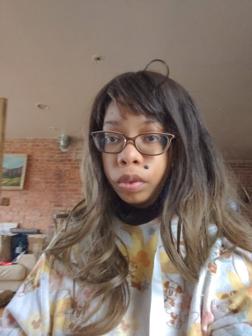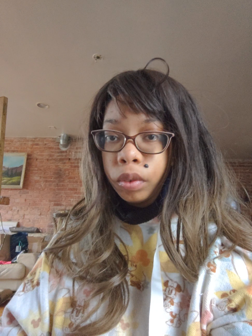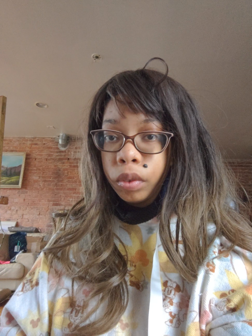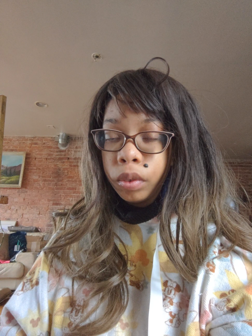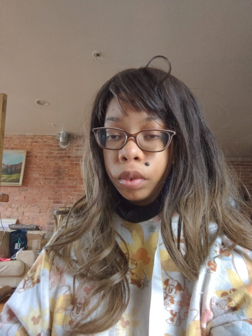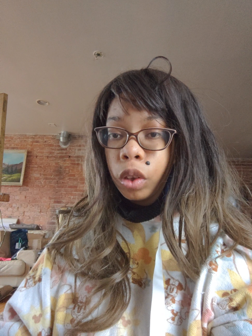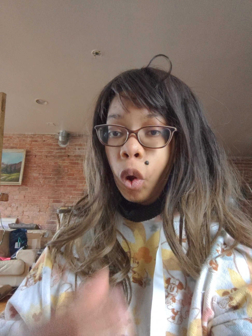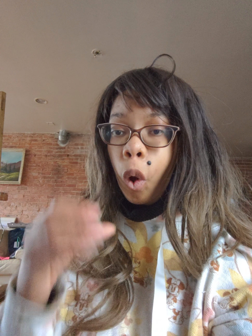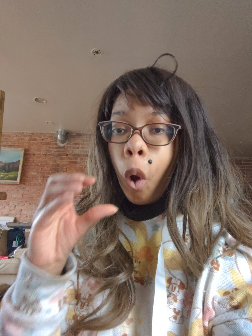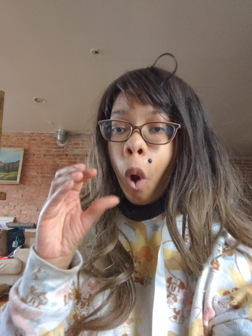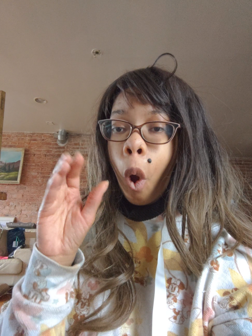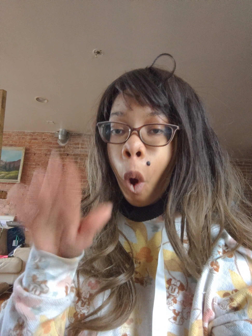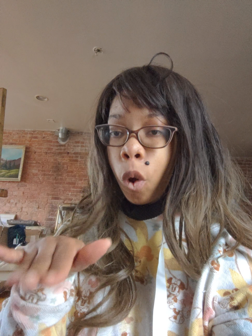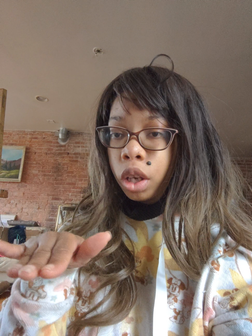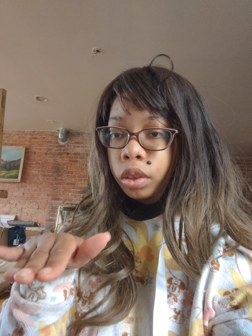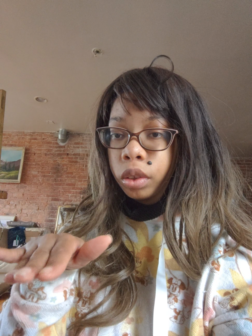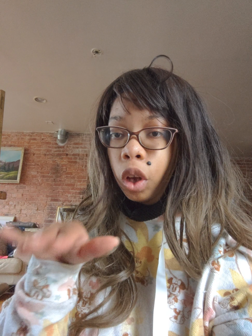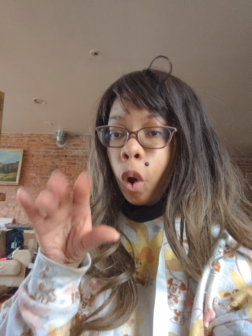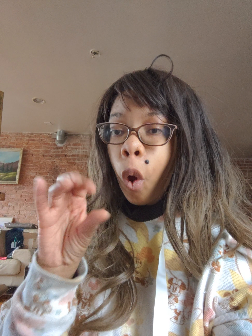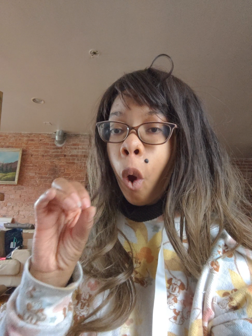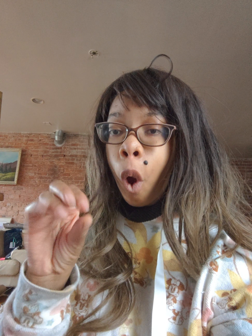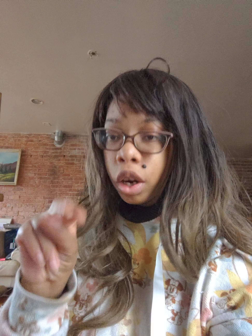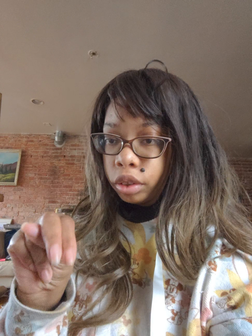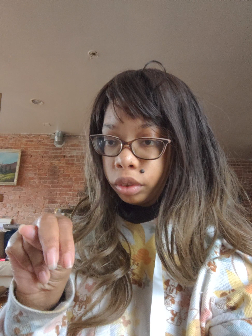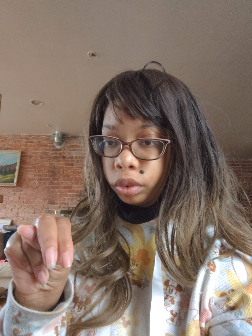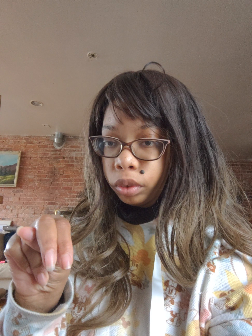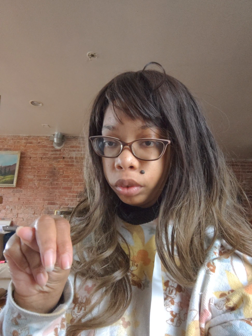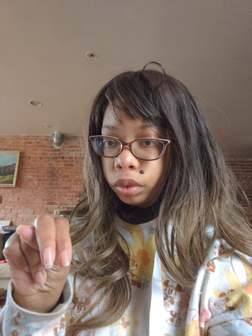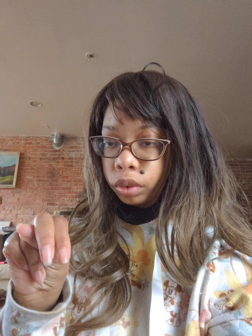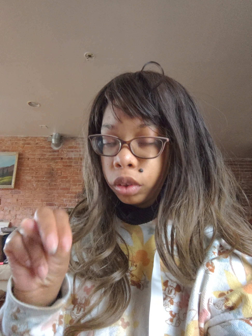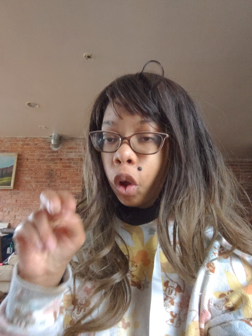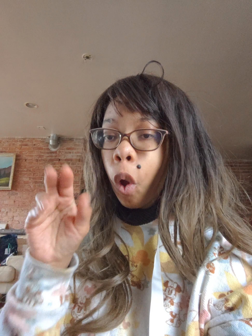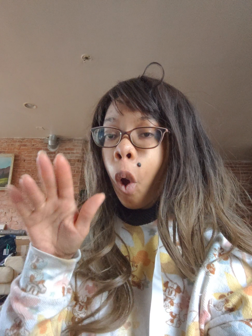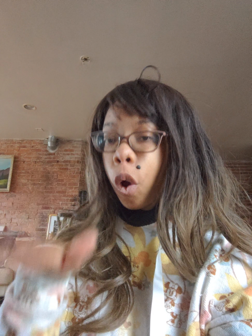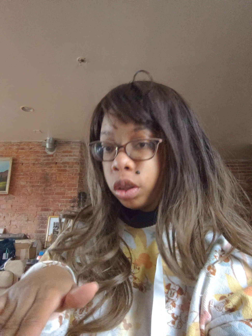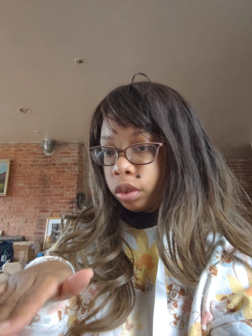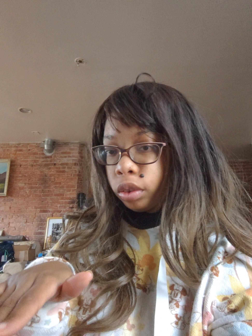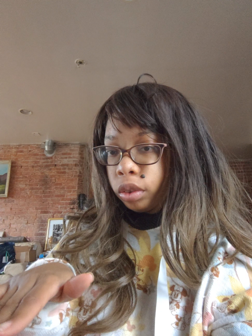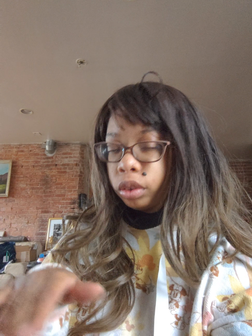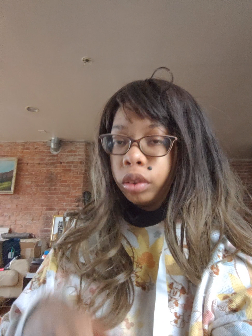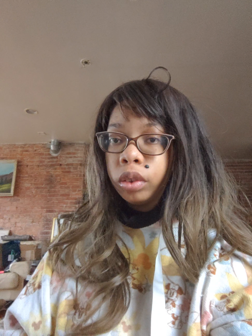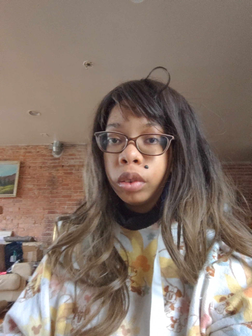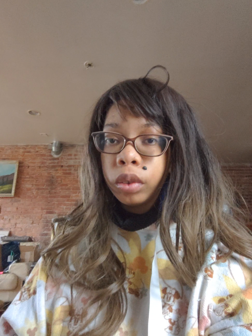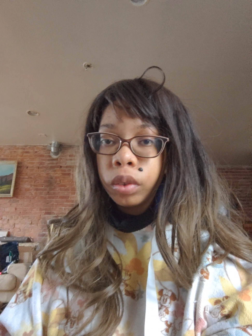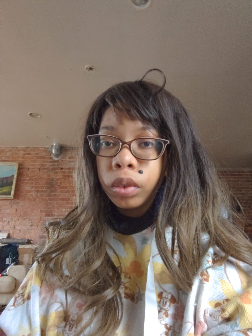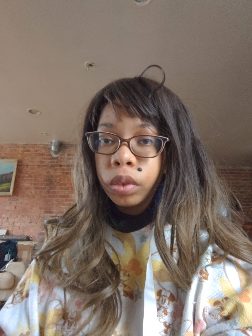on